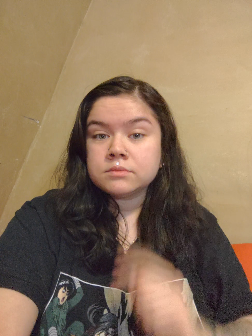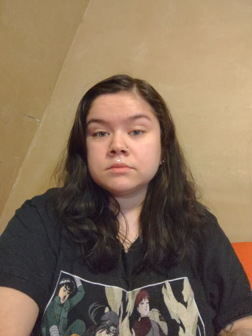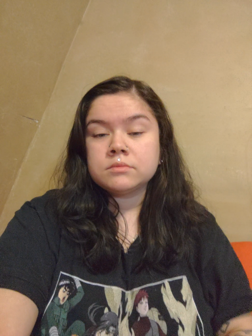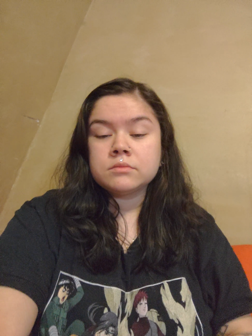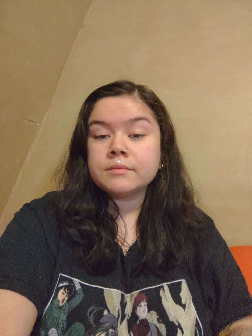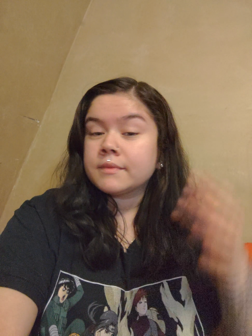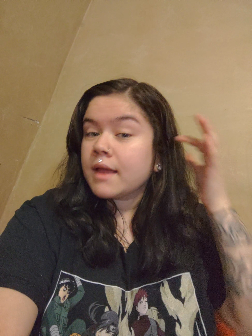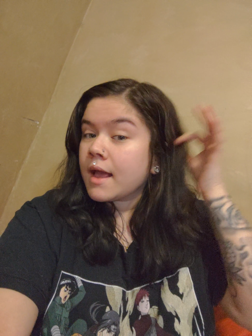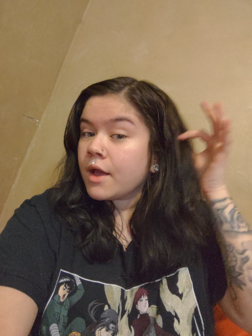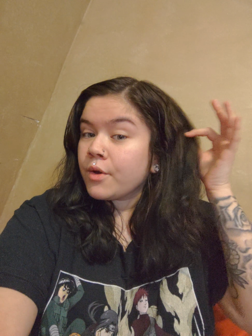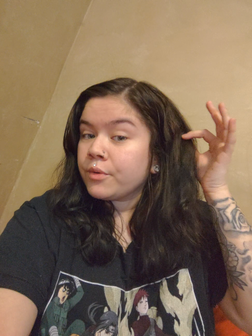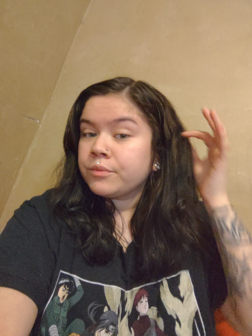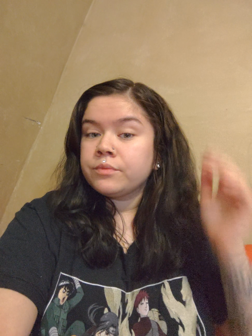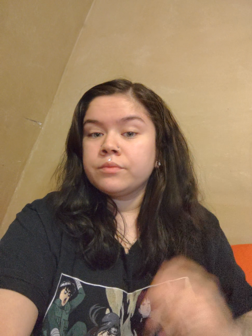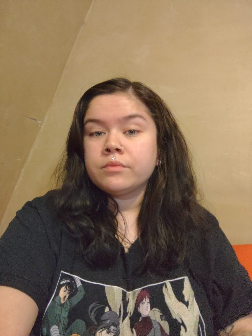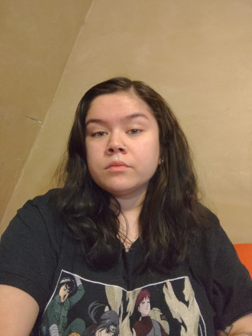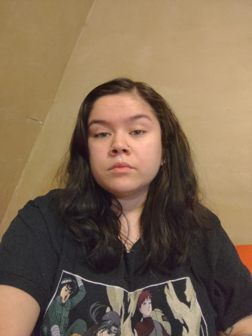hair